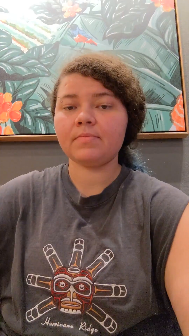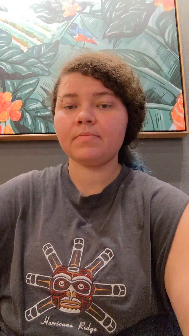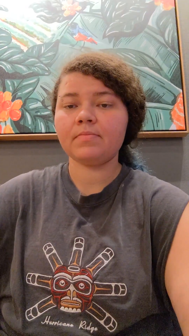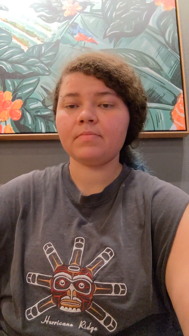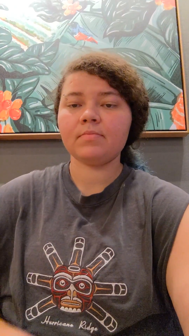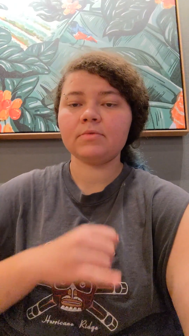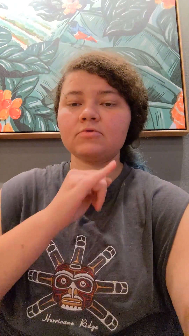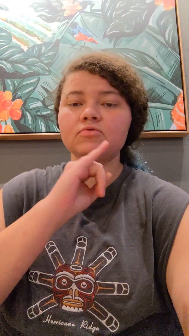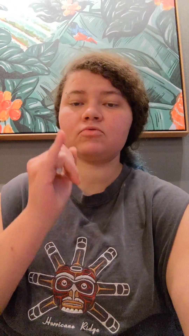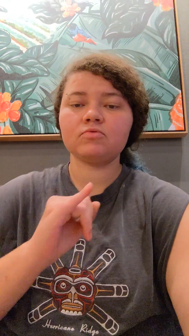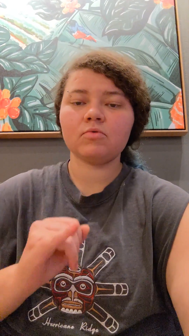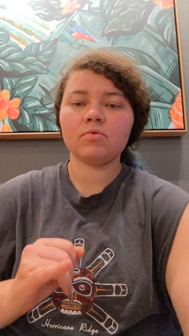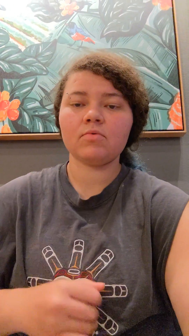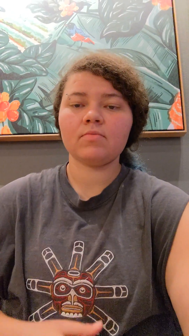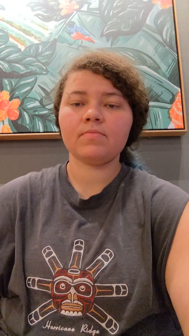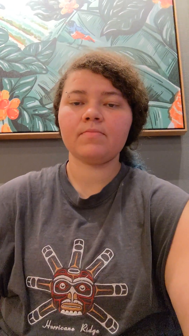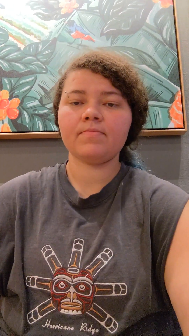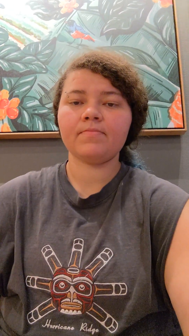draw